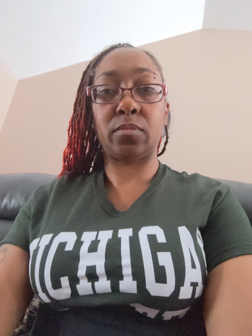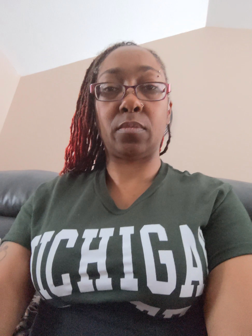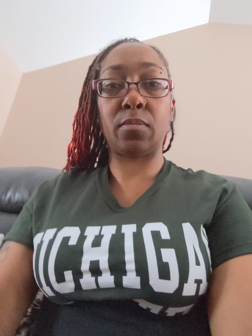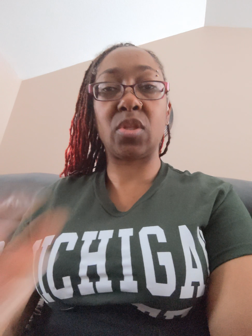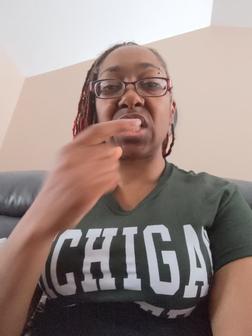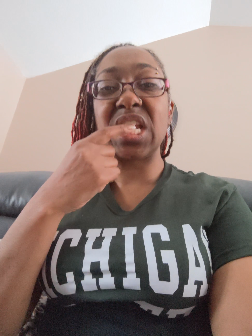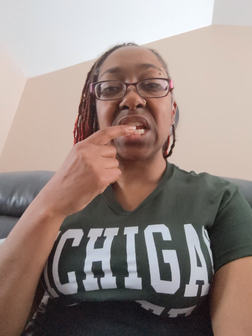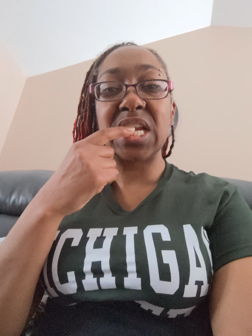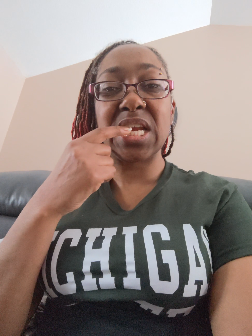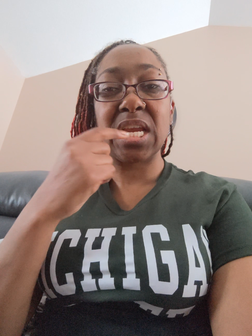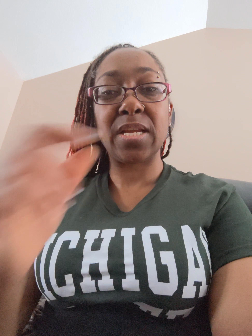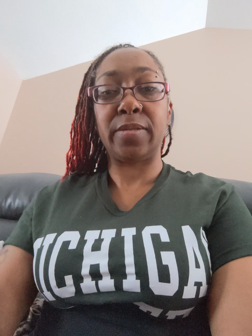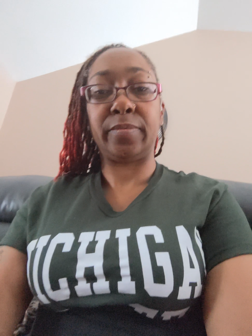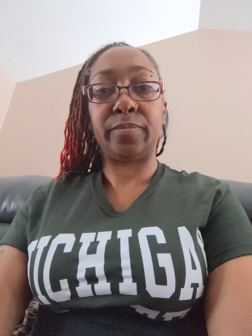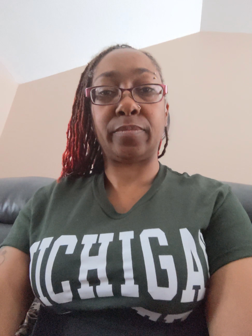tooth